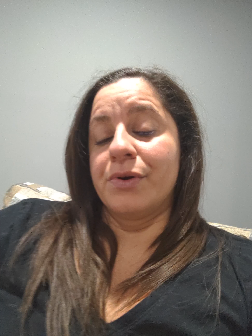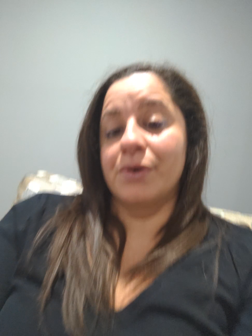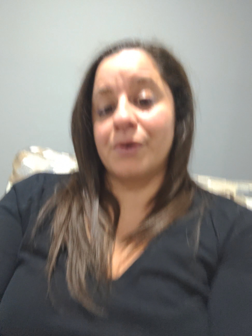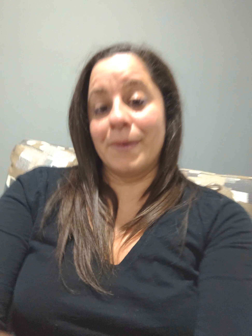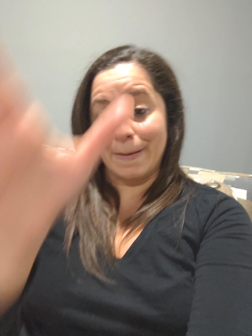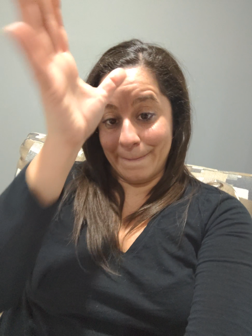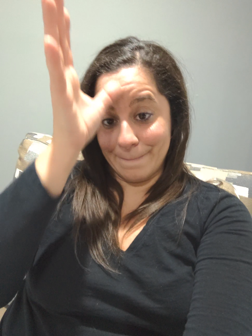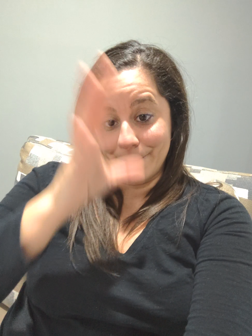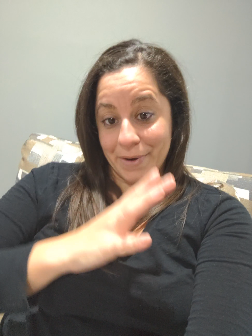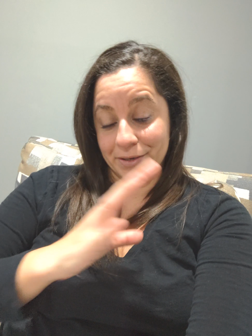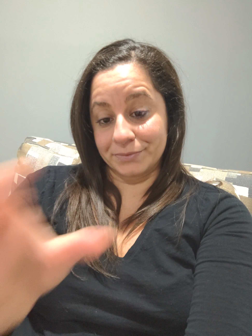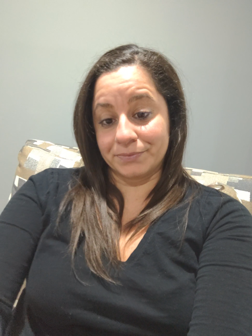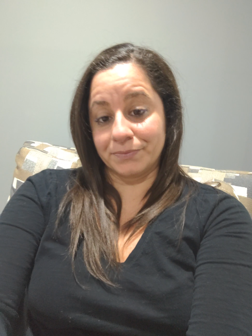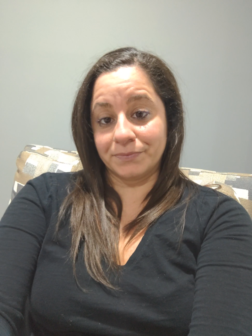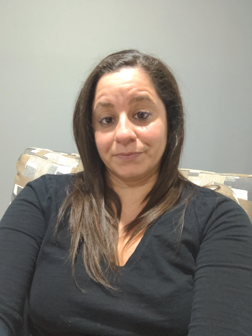man